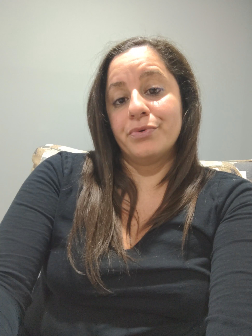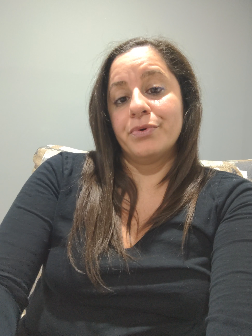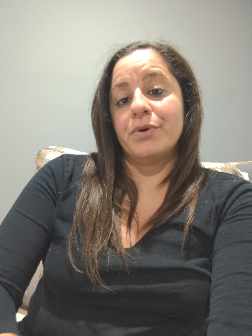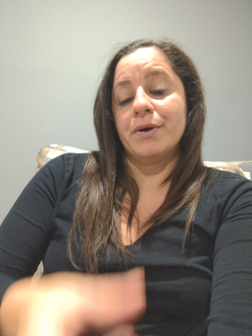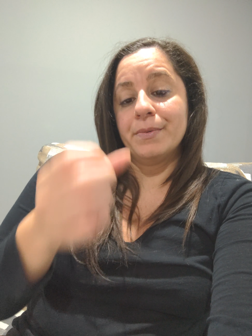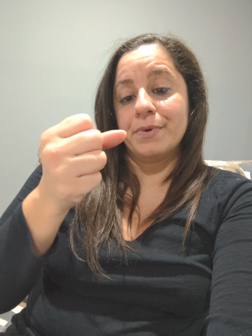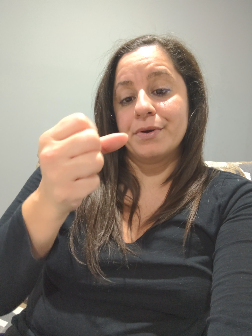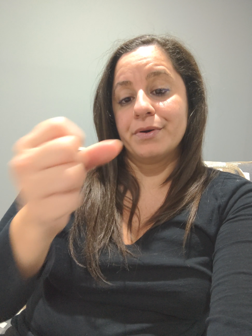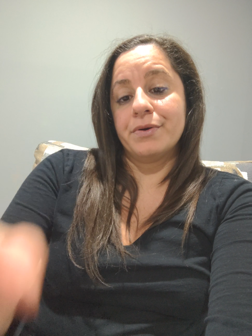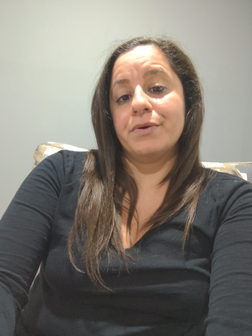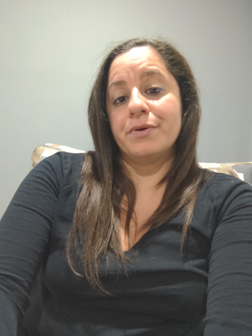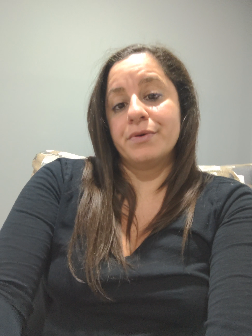milk